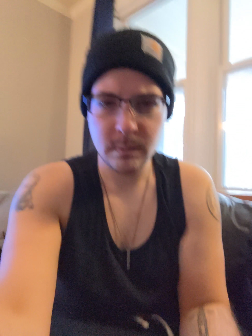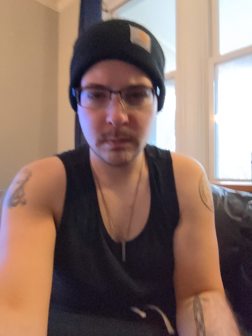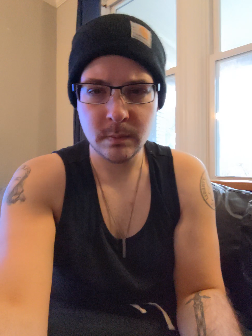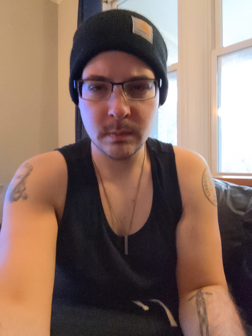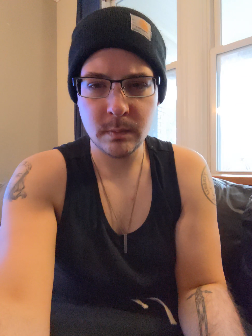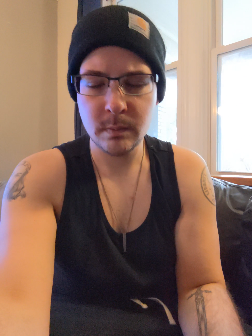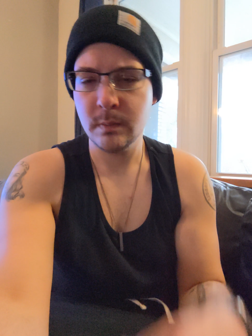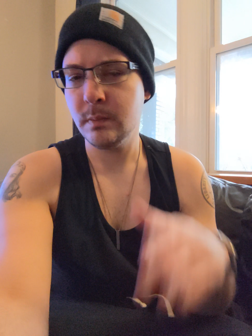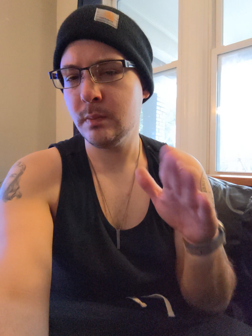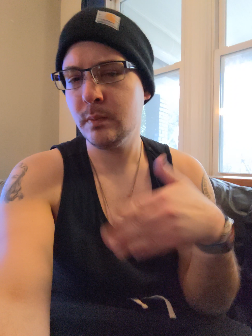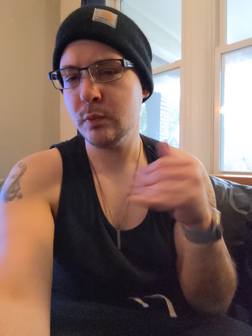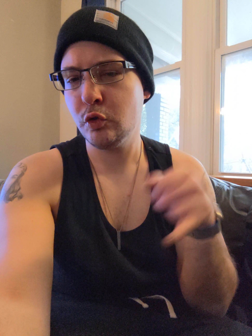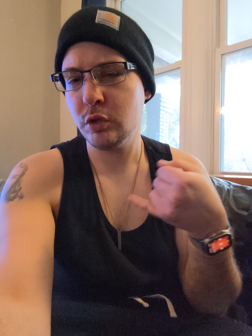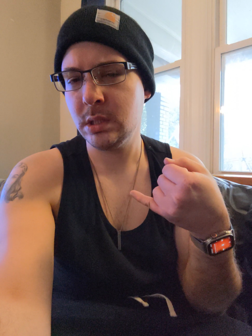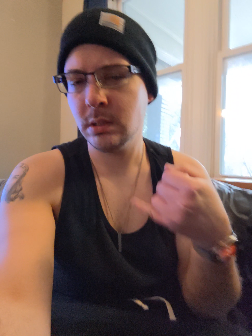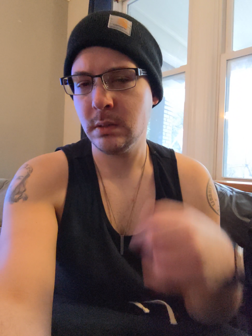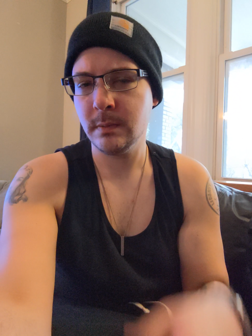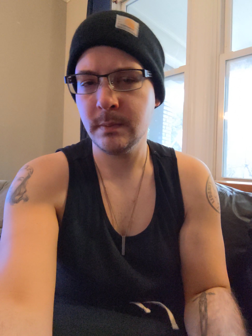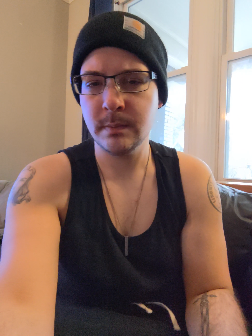jeans